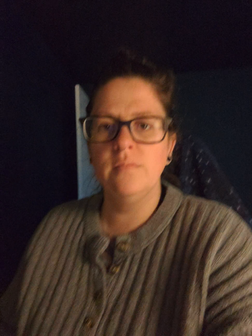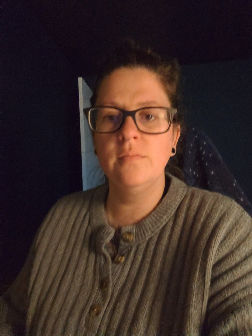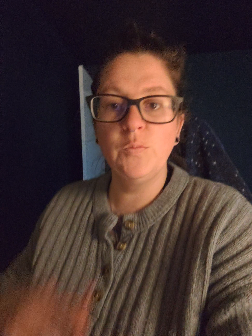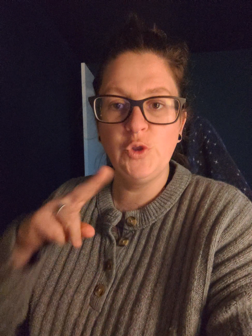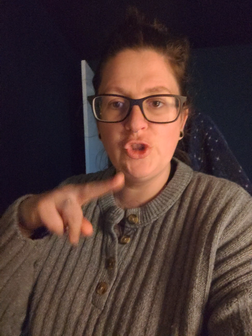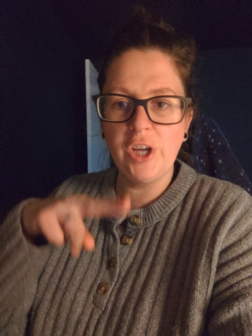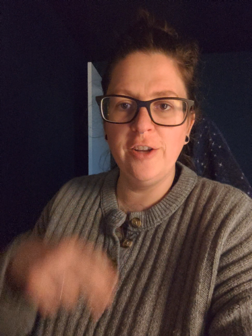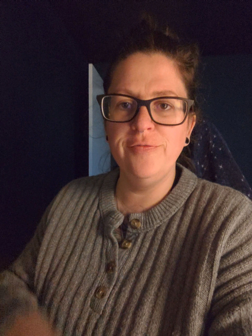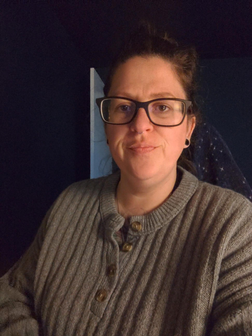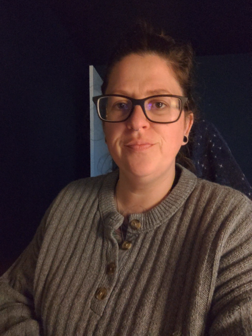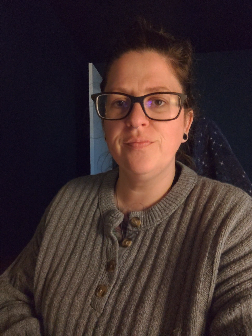chair